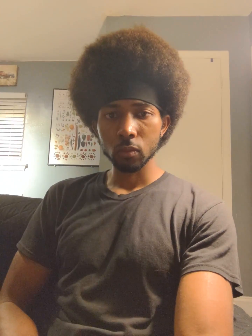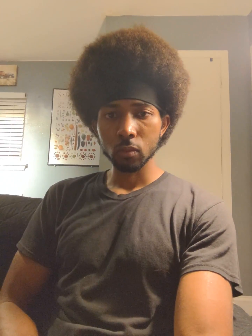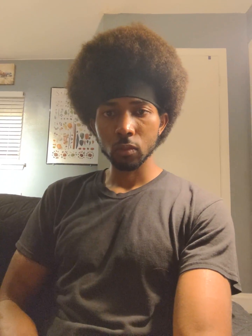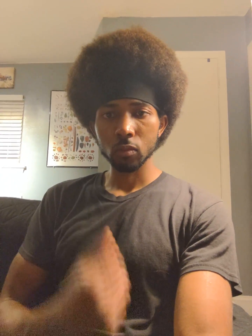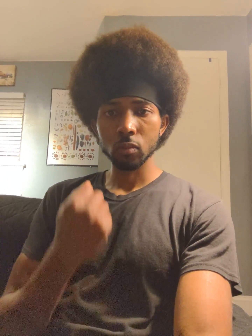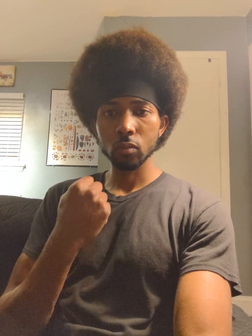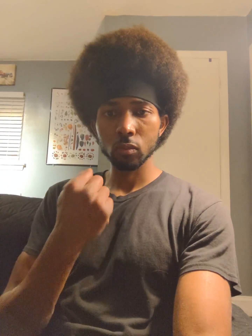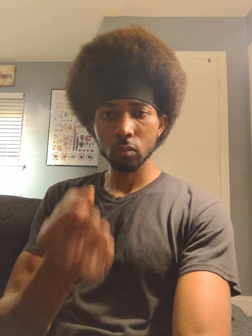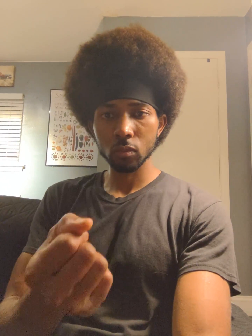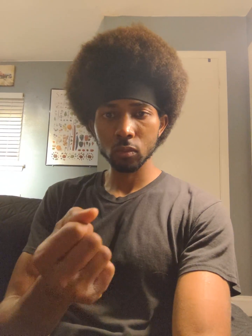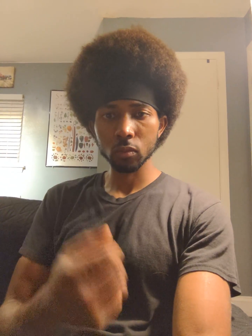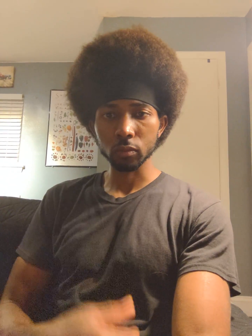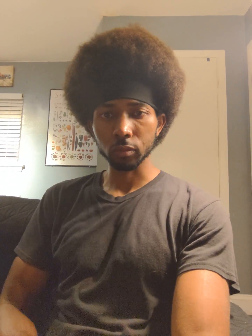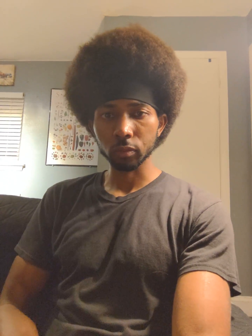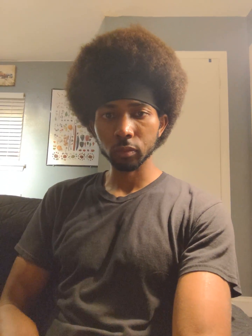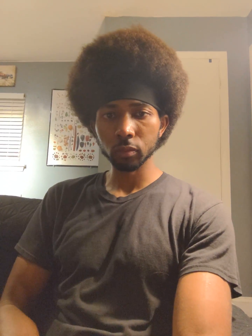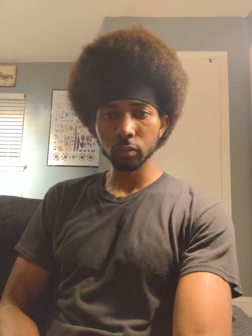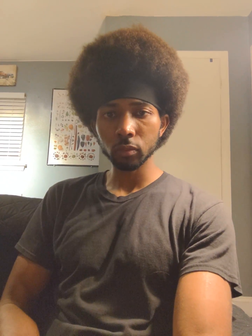drive